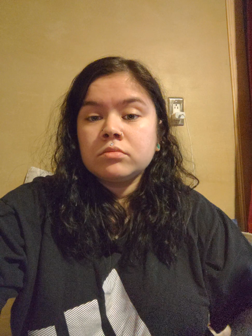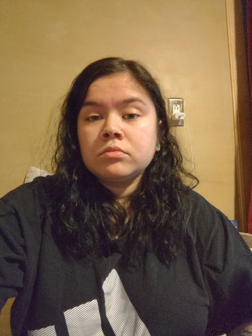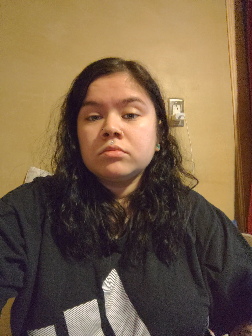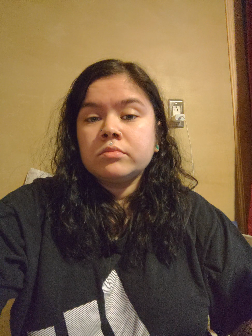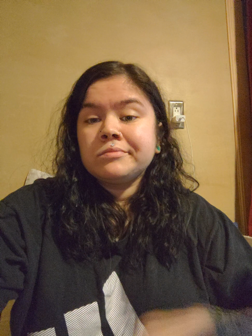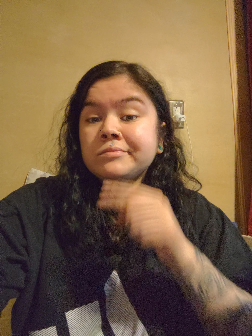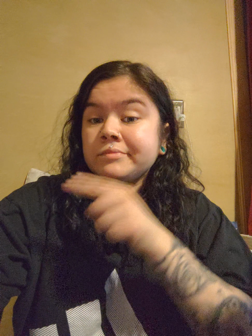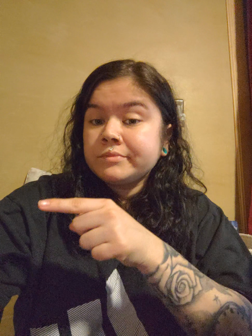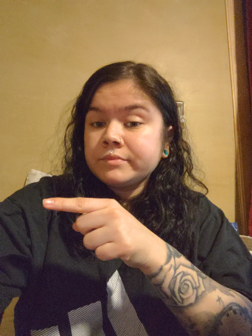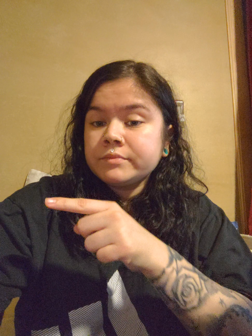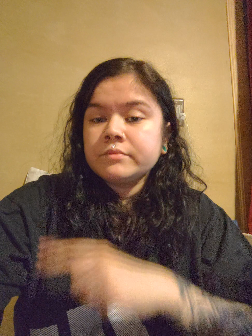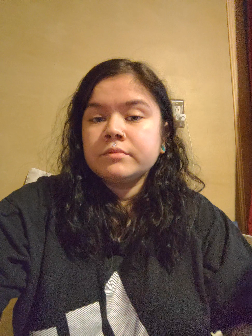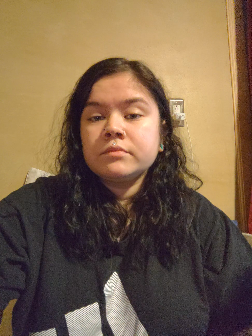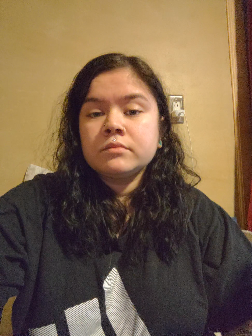he/she/it